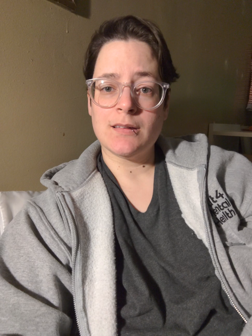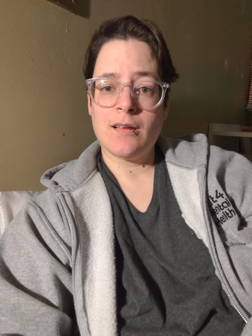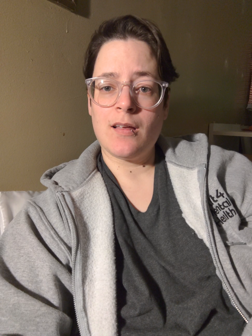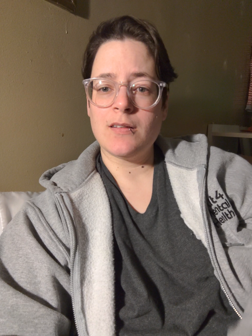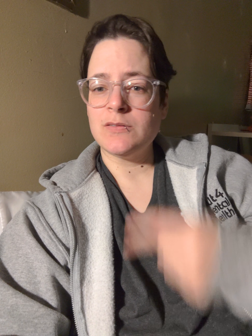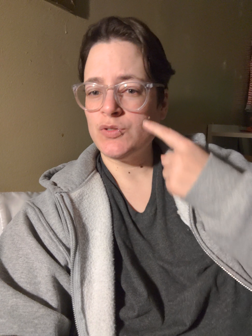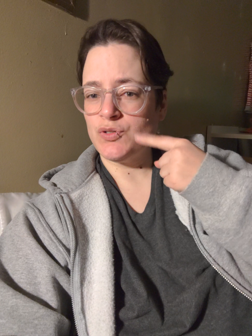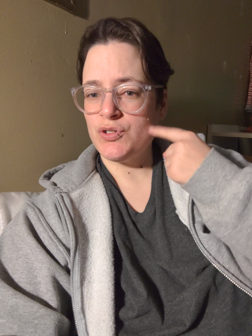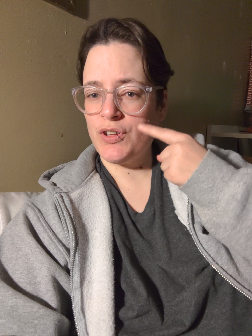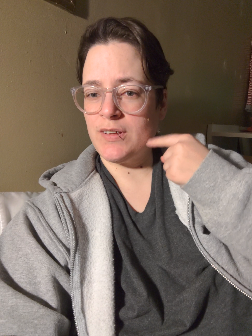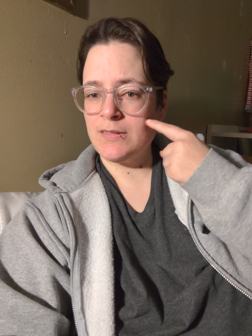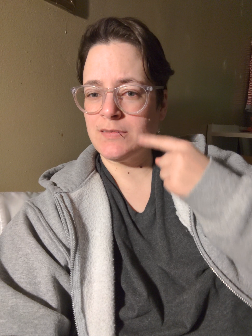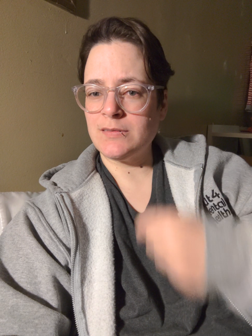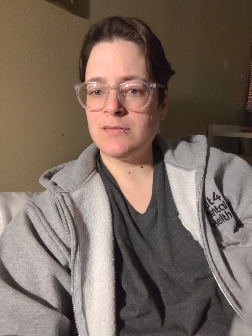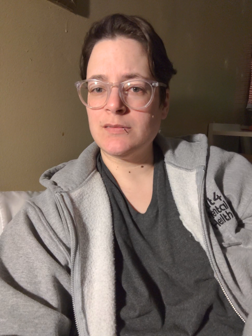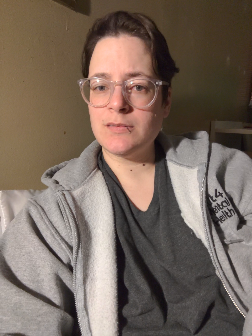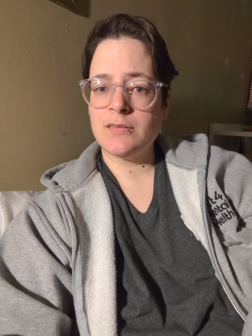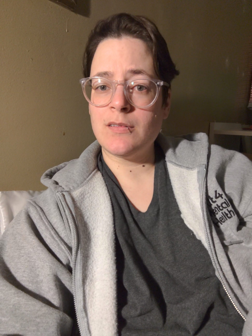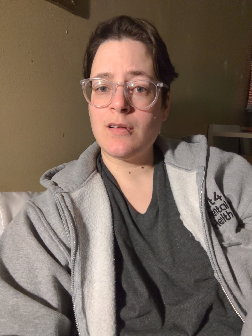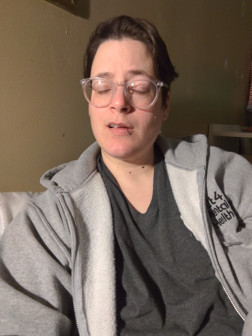cheek